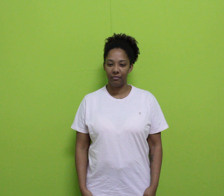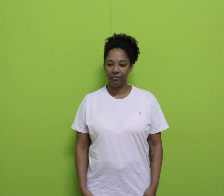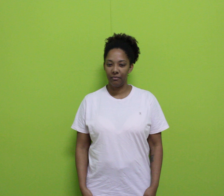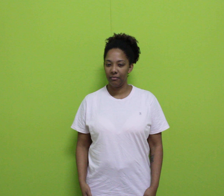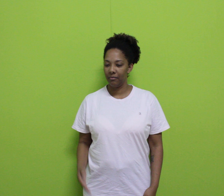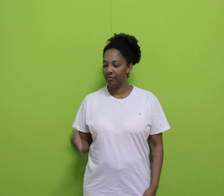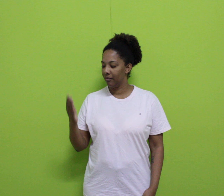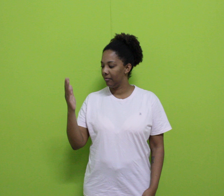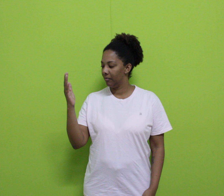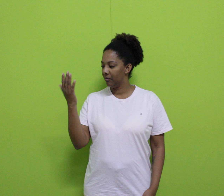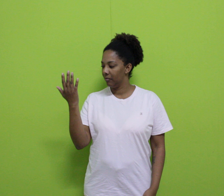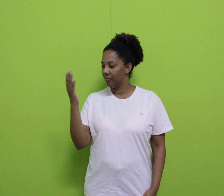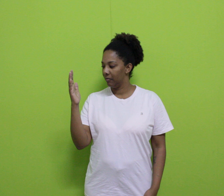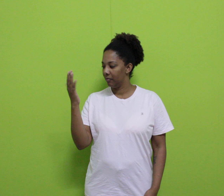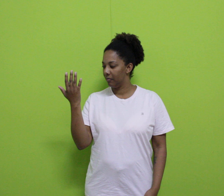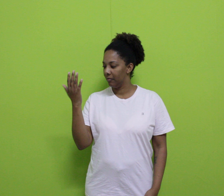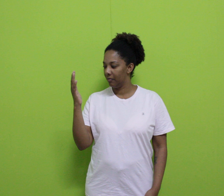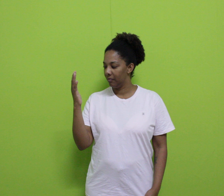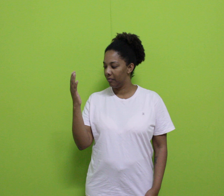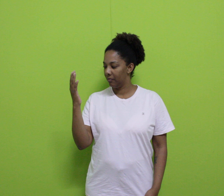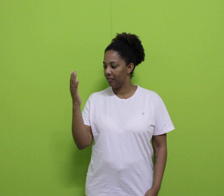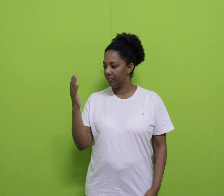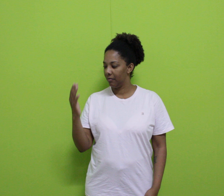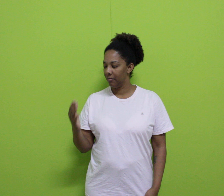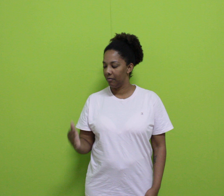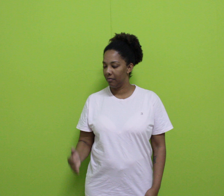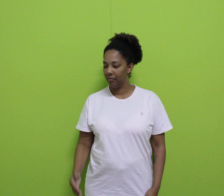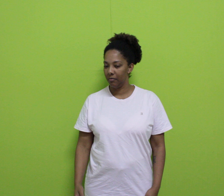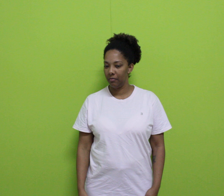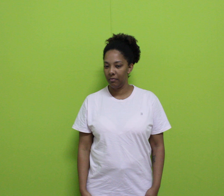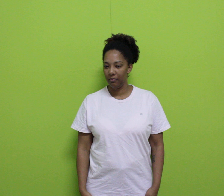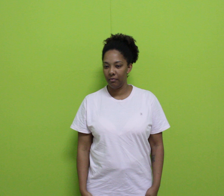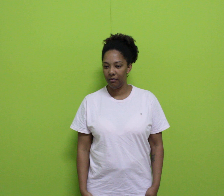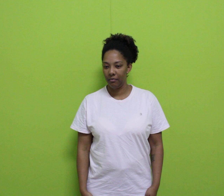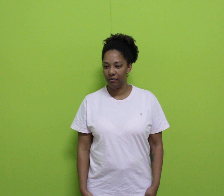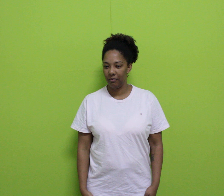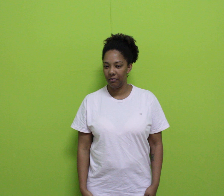espelho